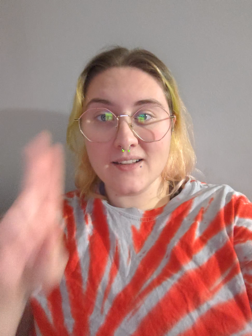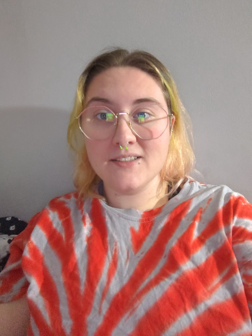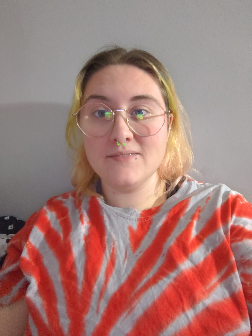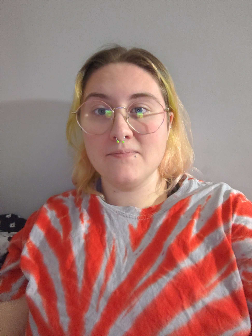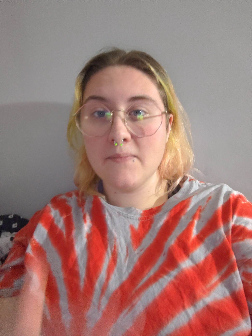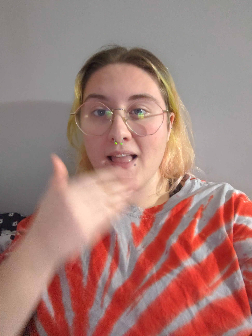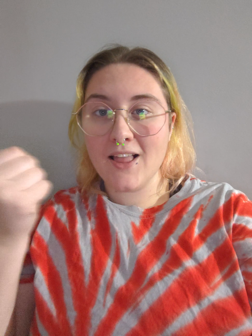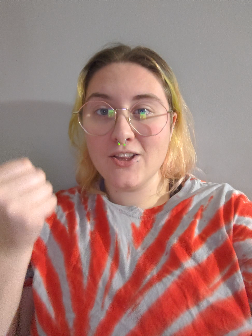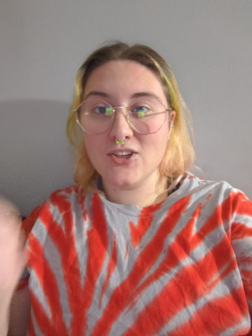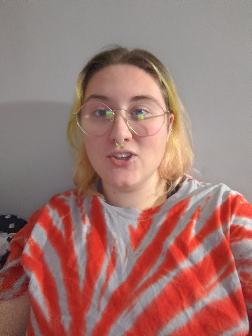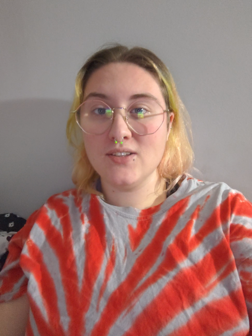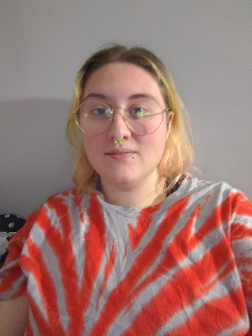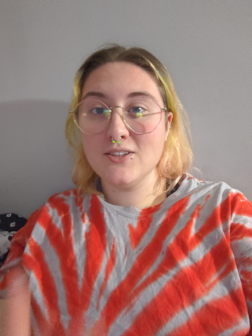better